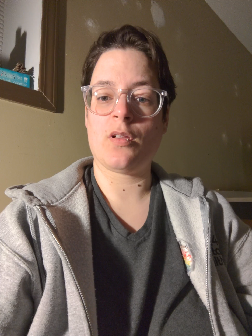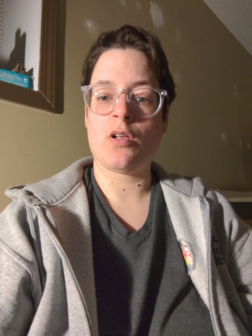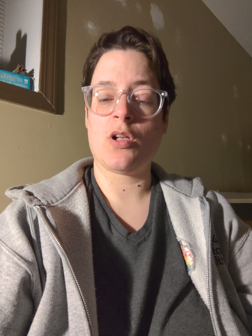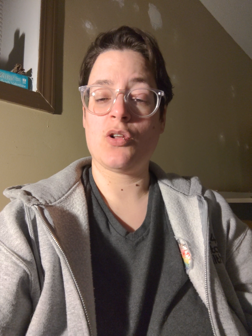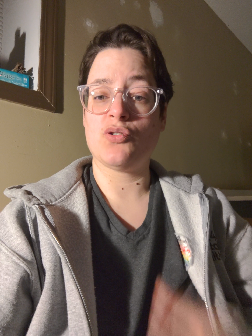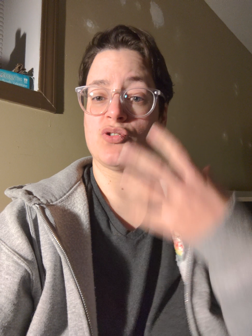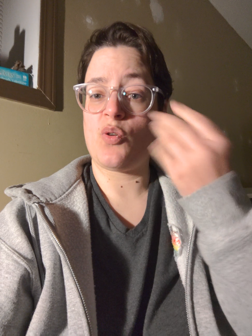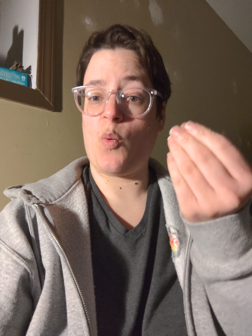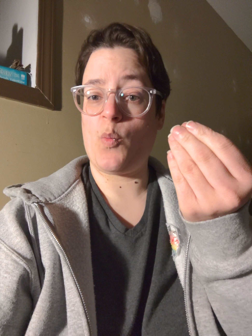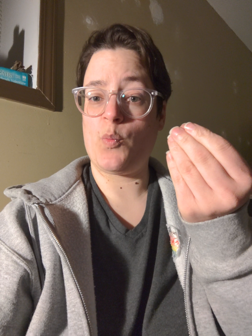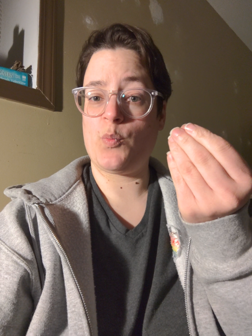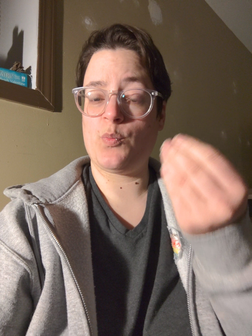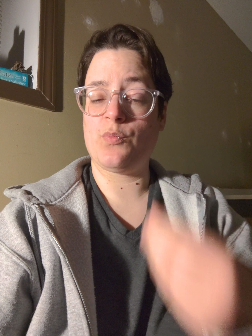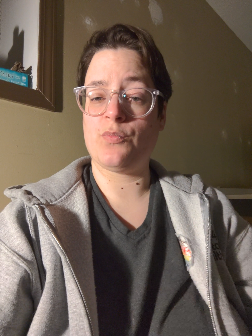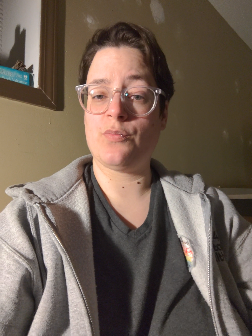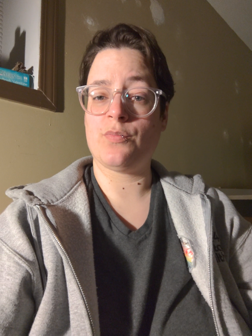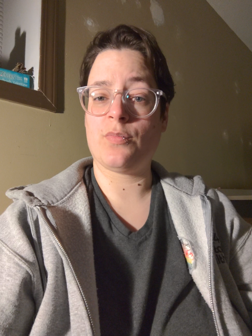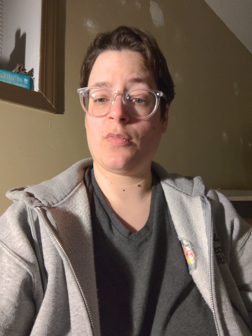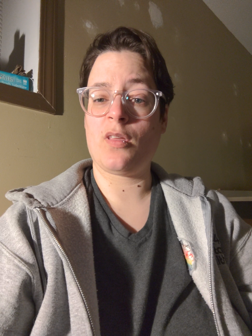go